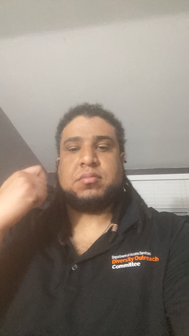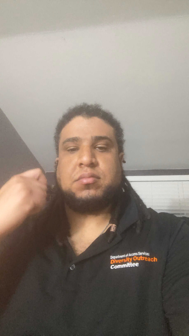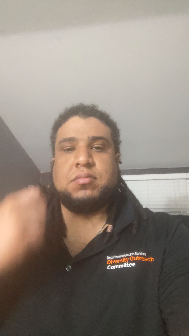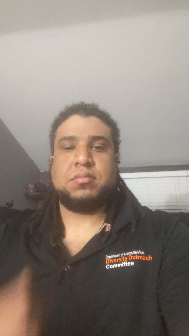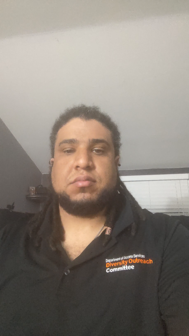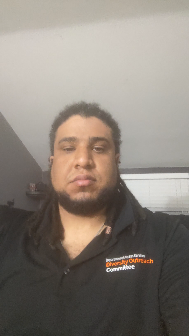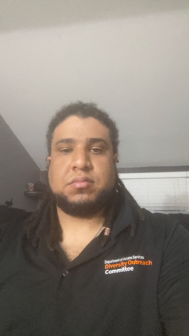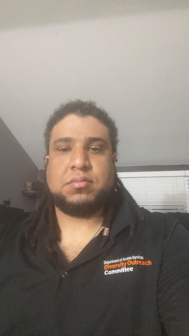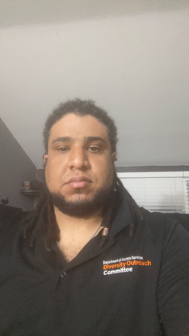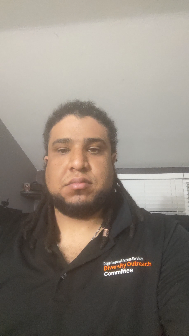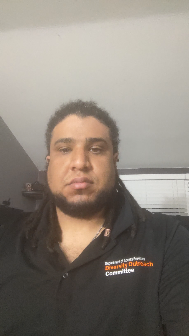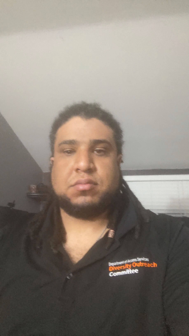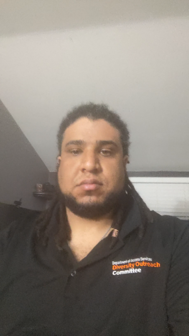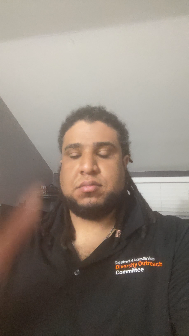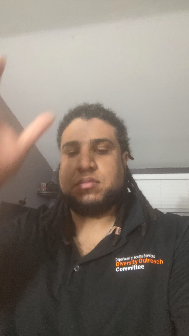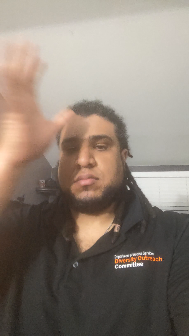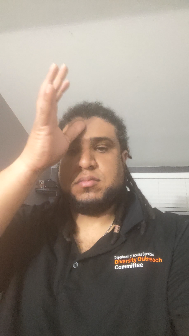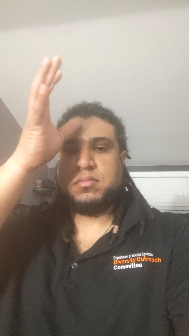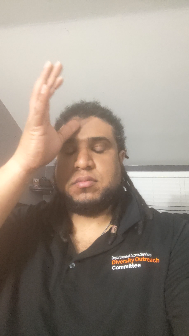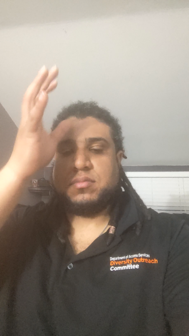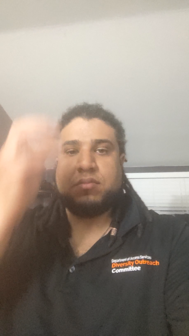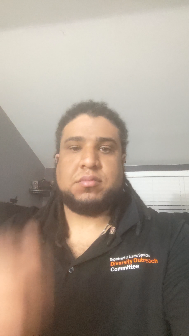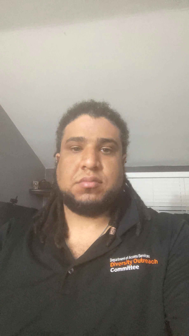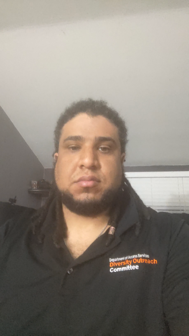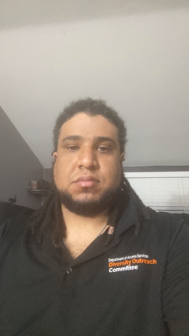daddy